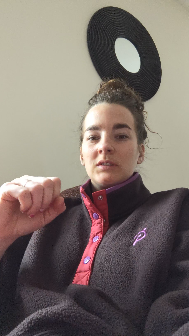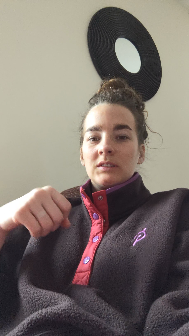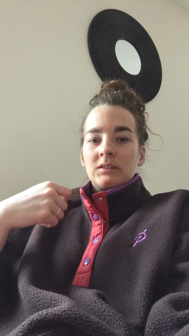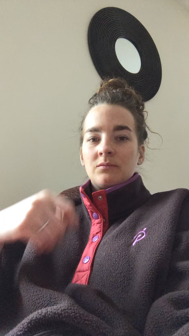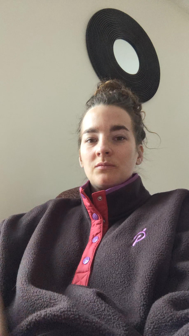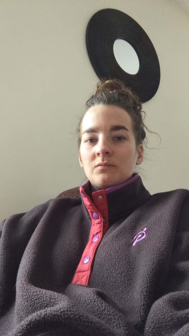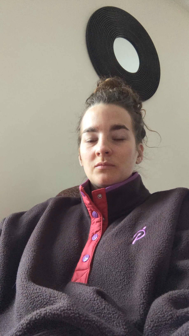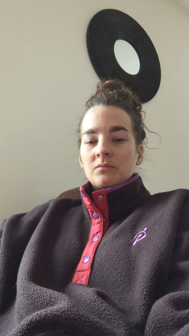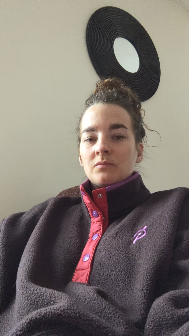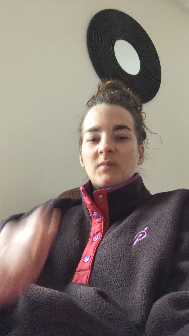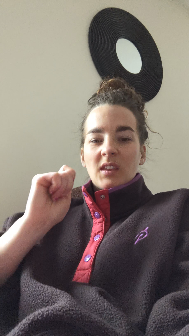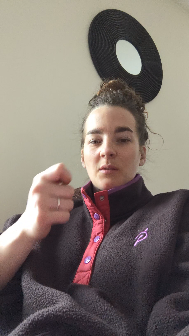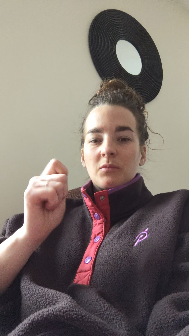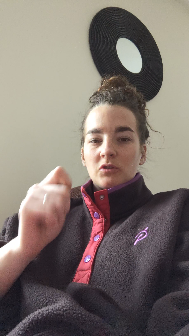hammer